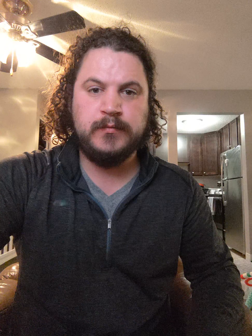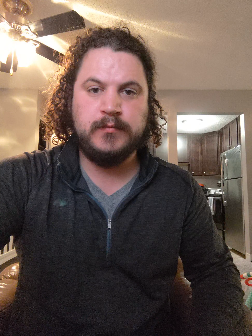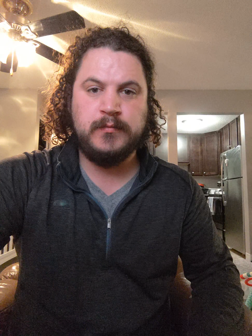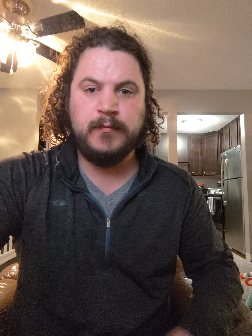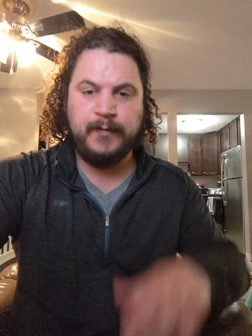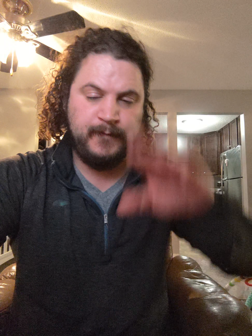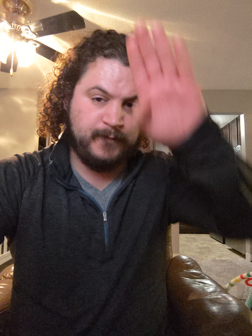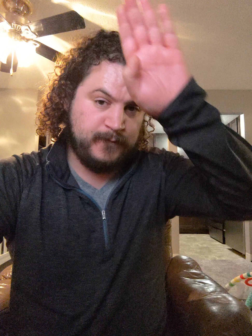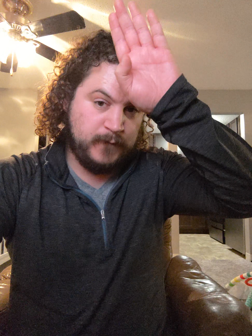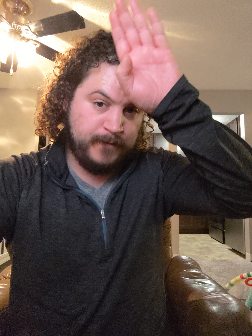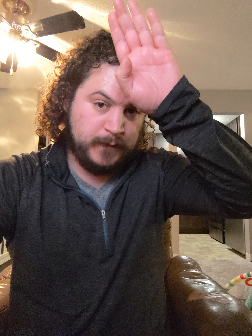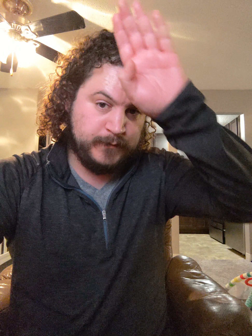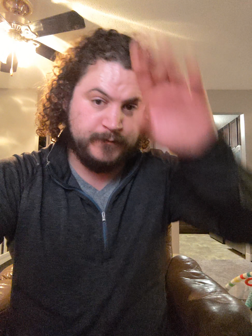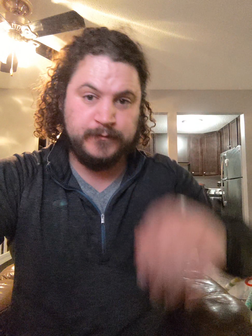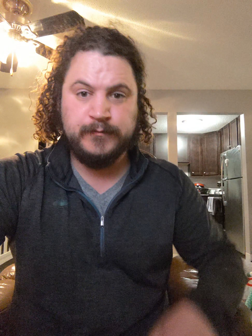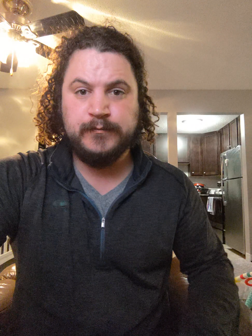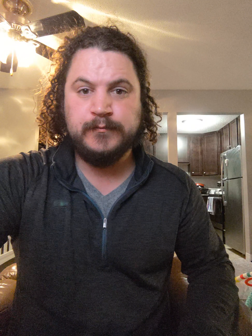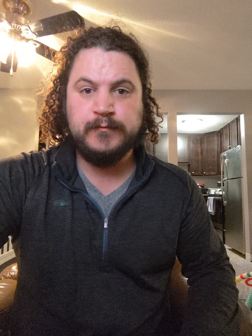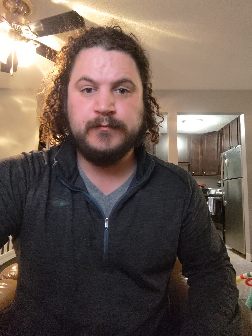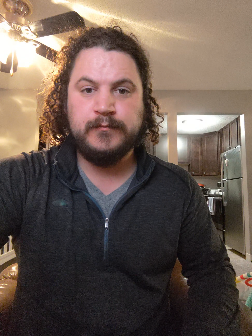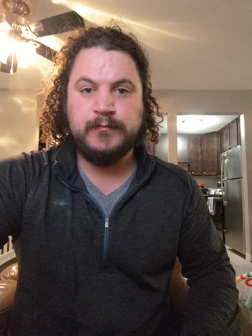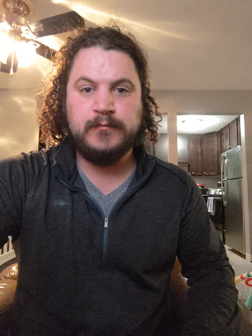fireman